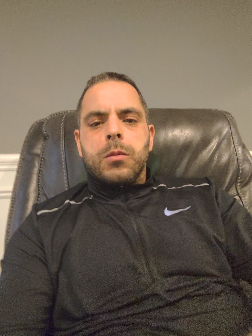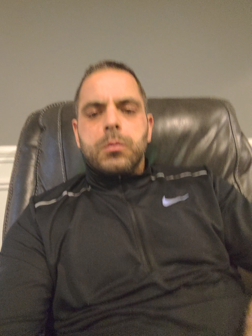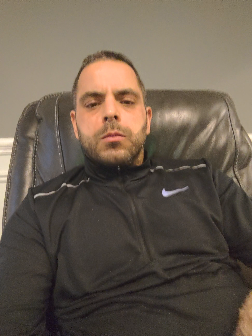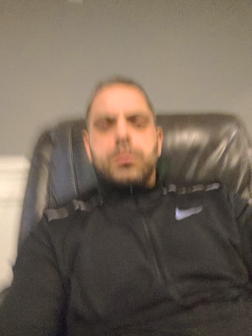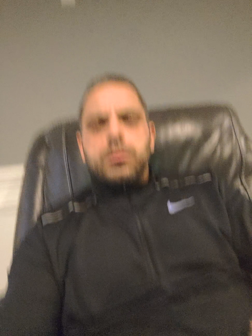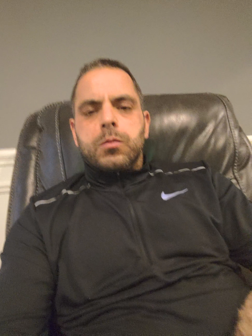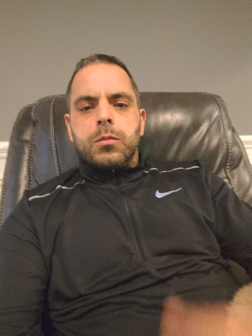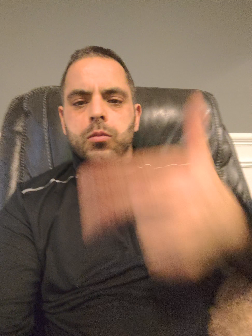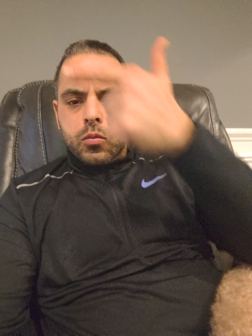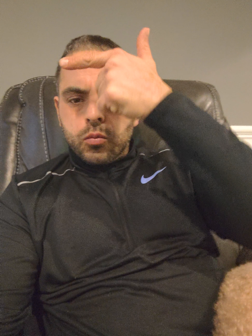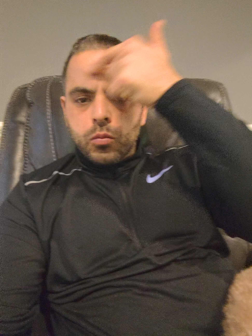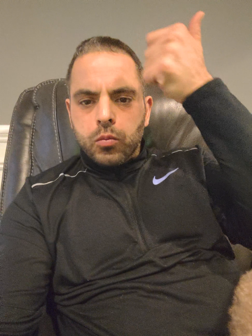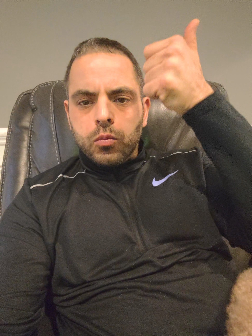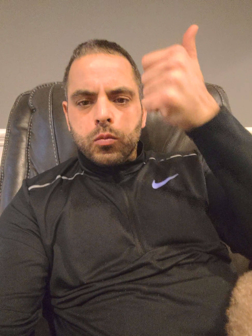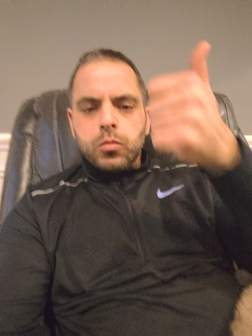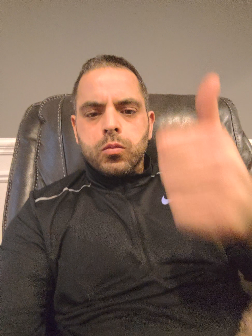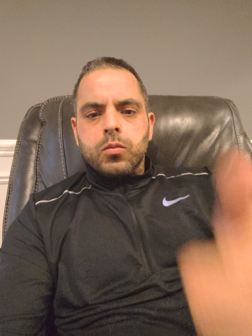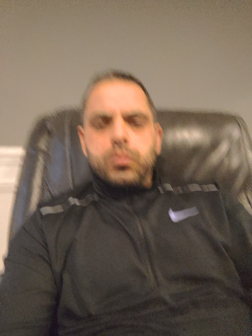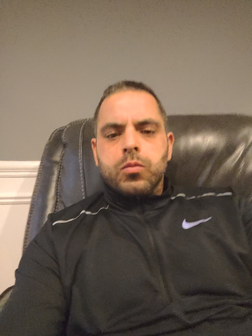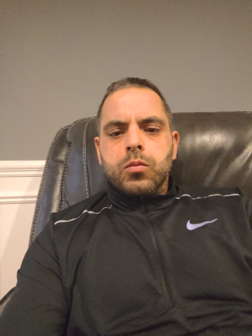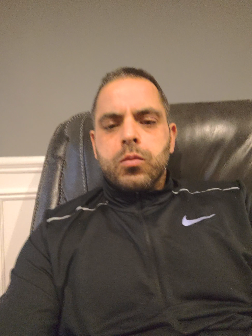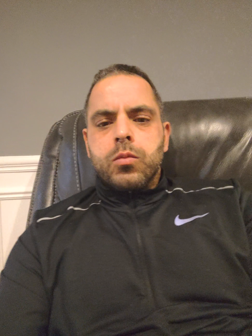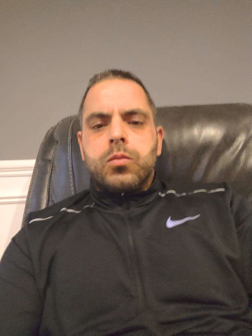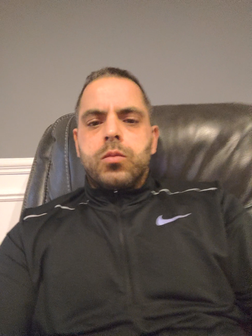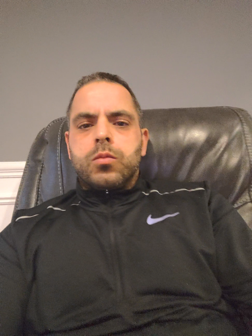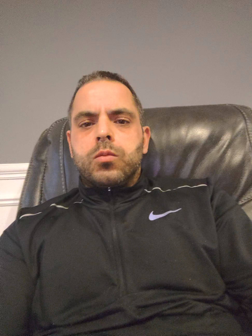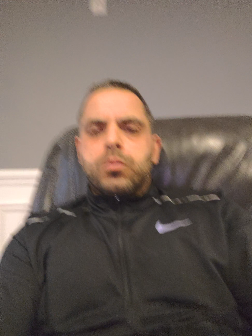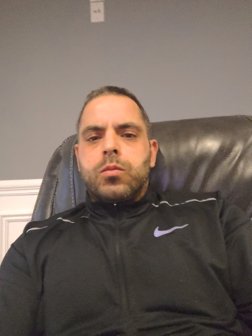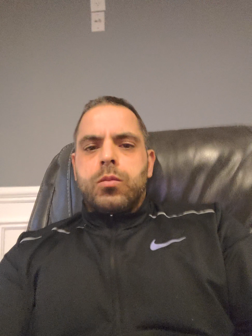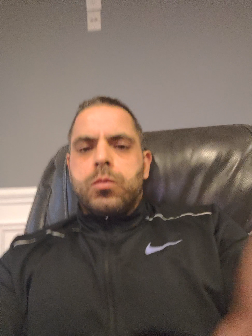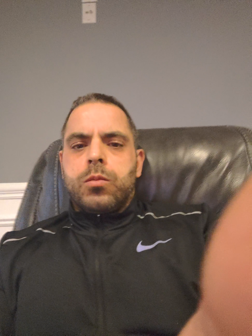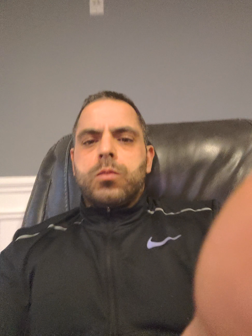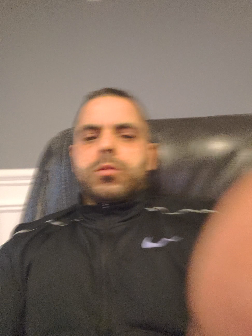because